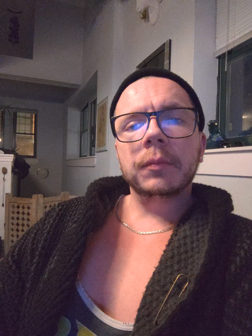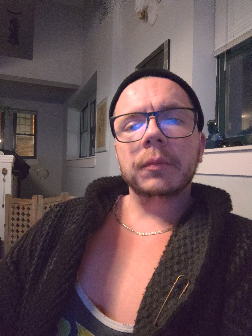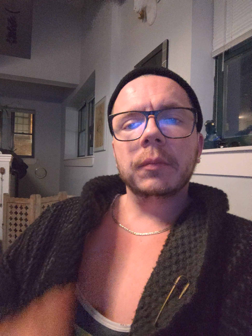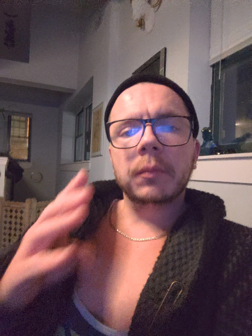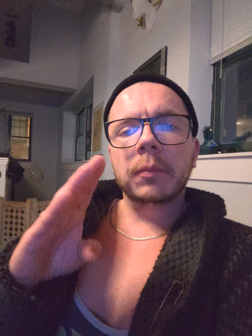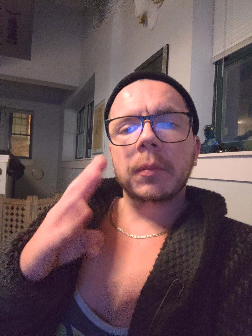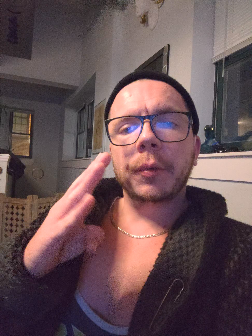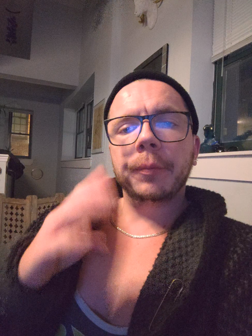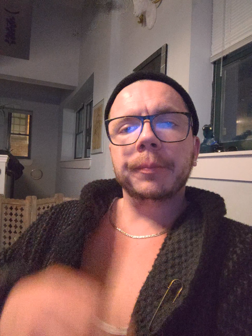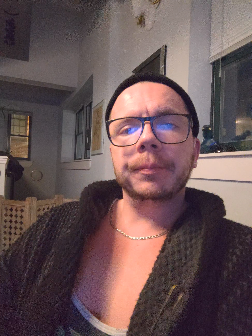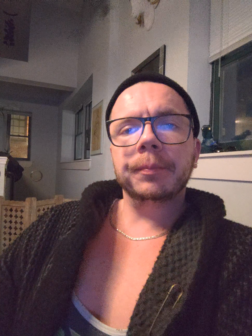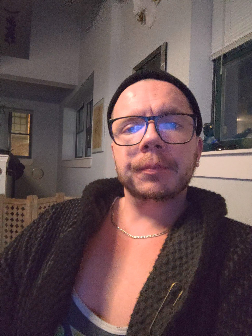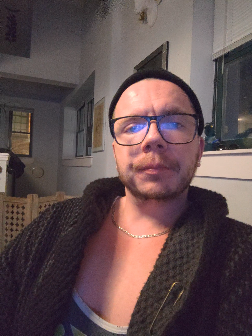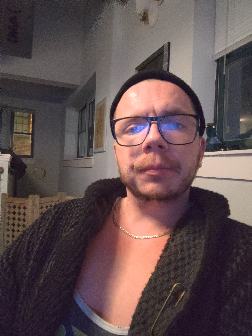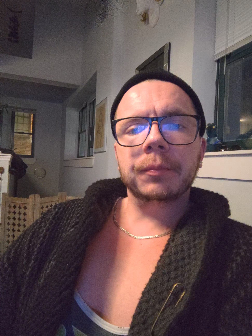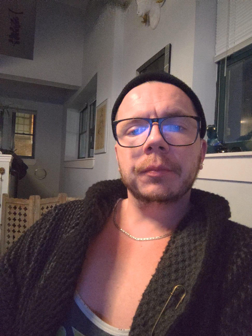blue